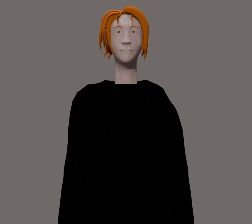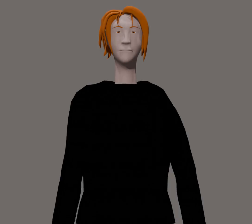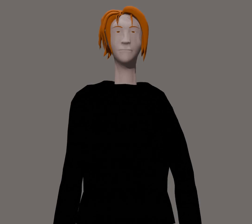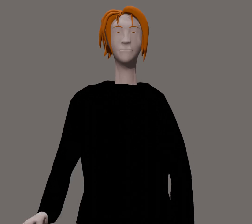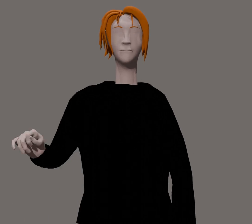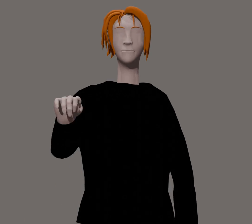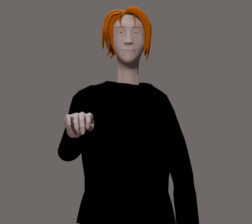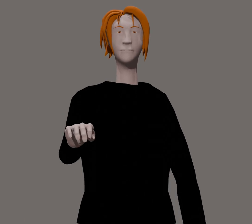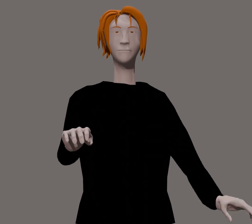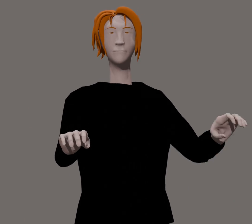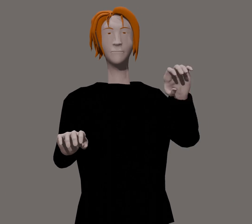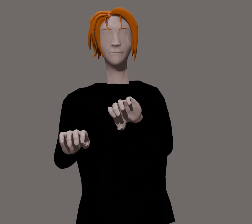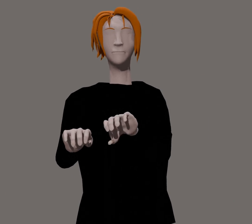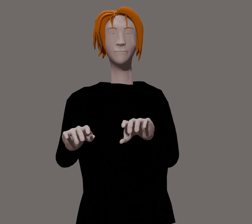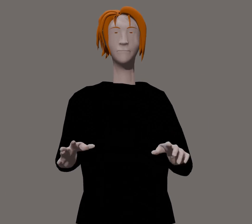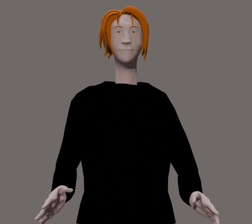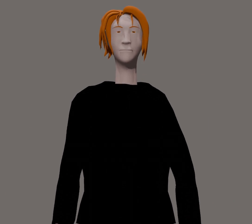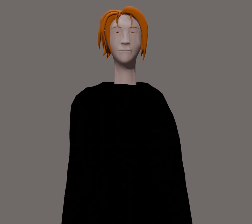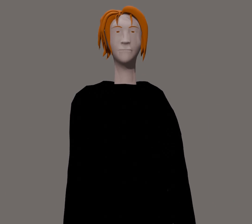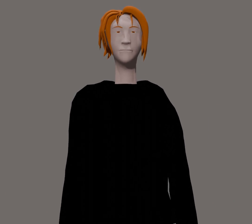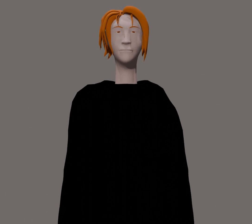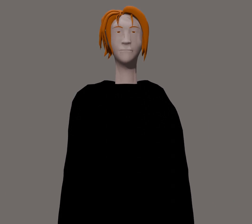Chemical